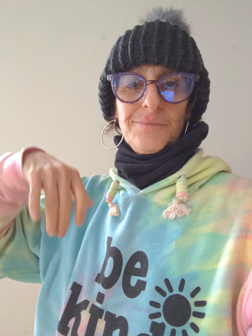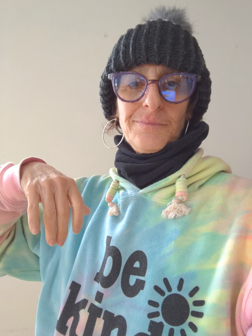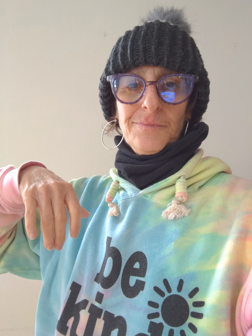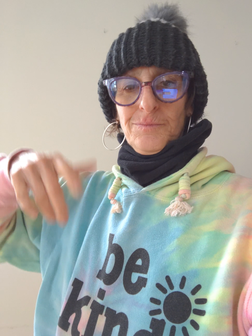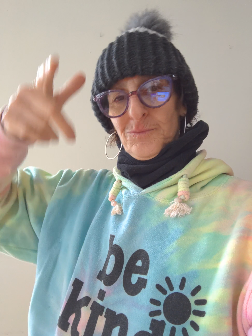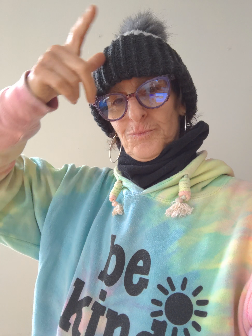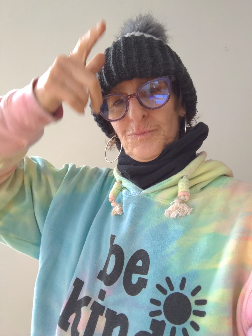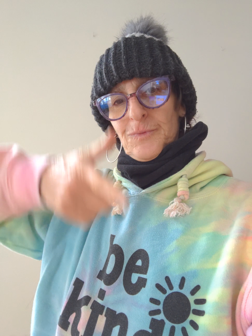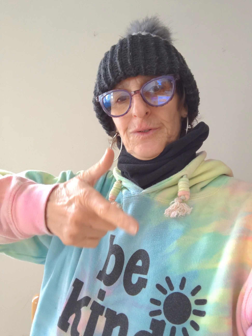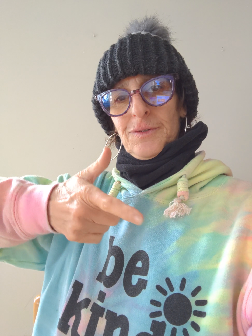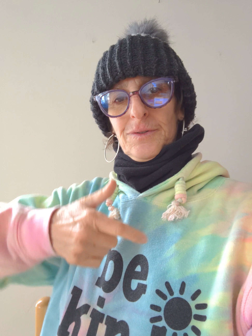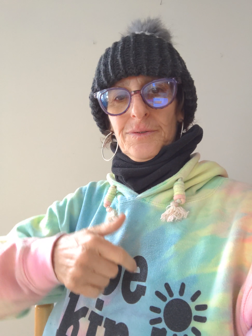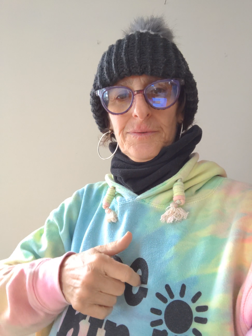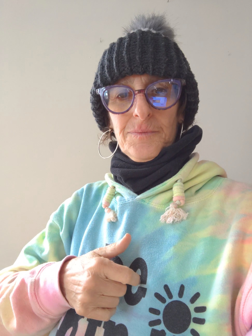brother